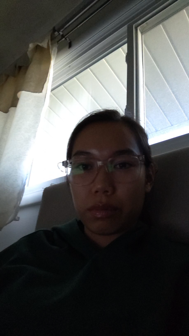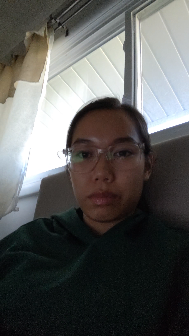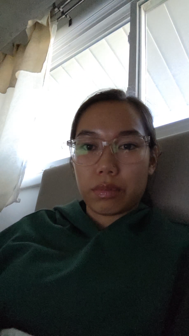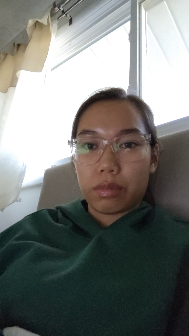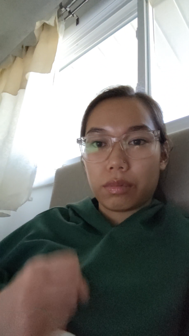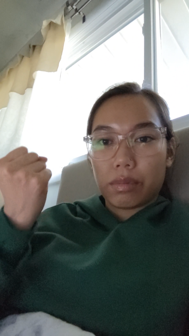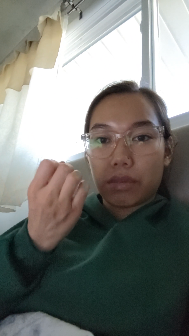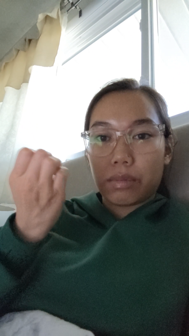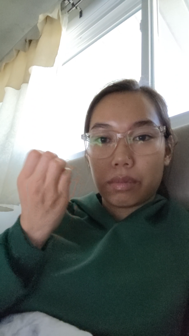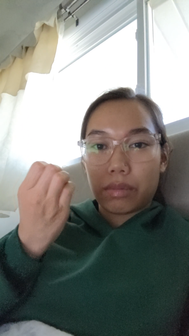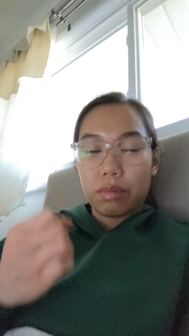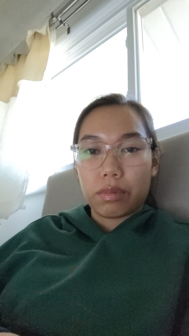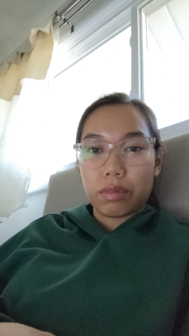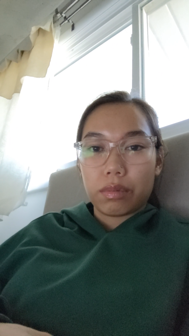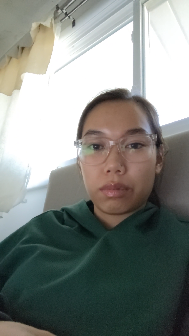shake